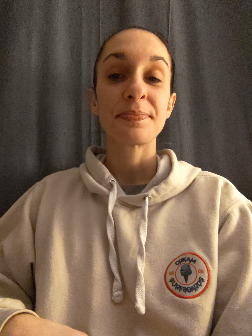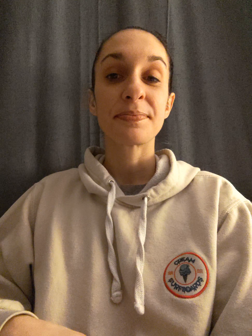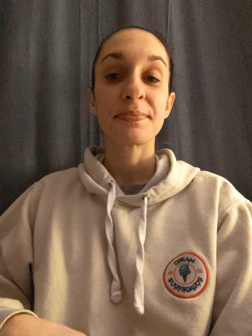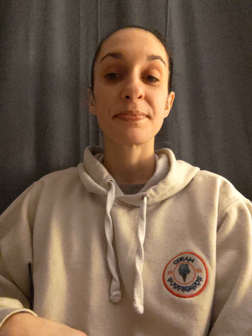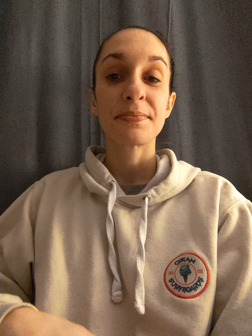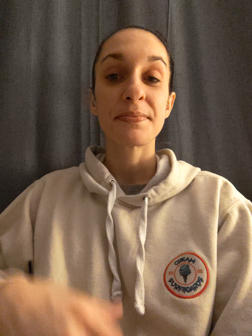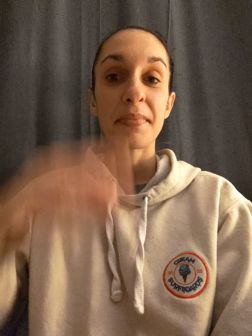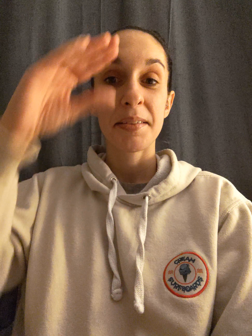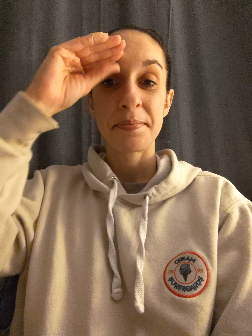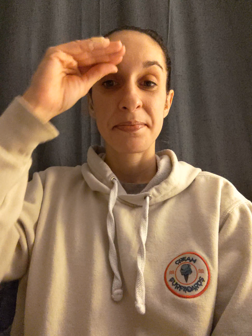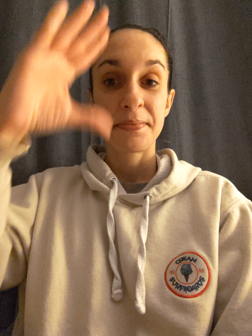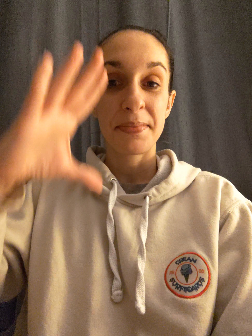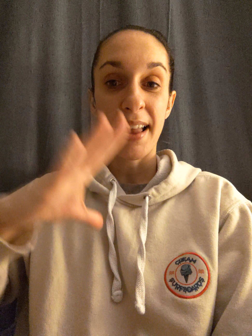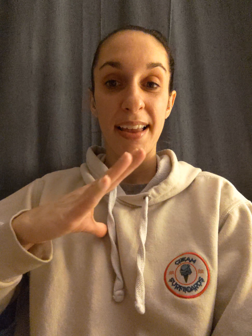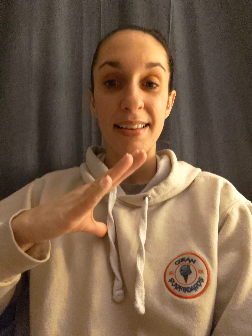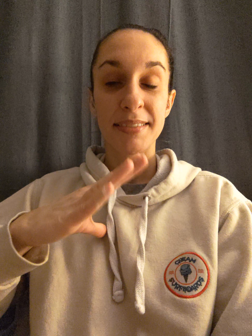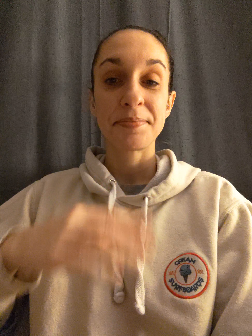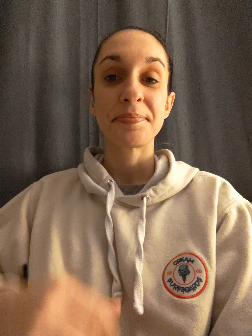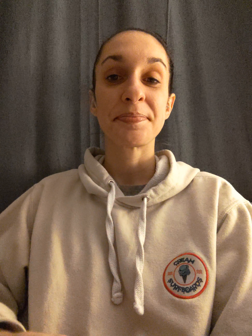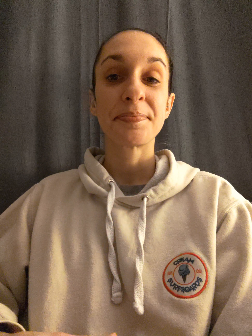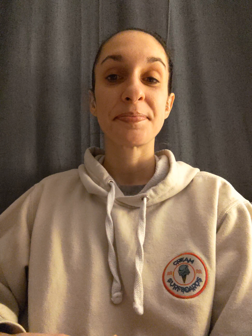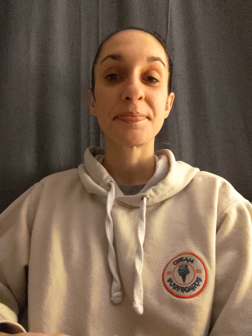man